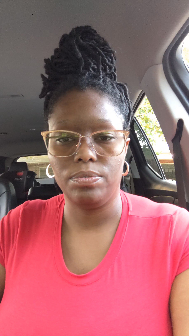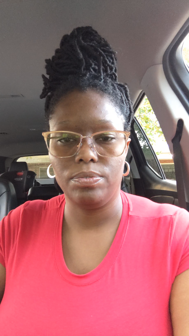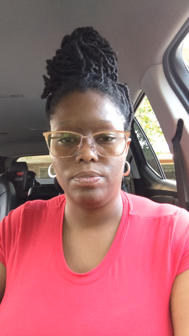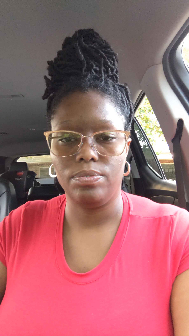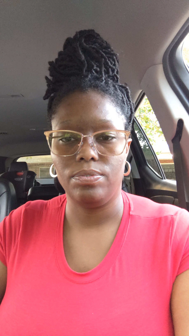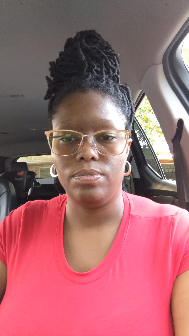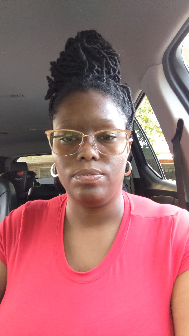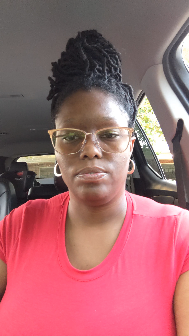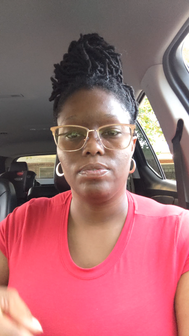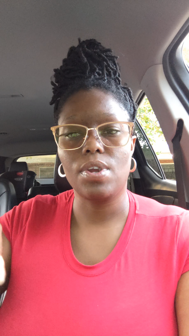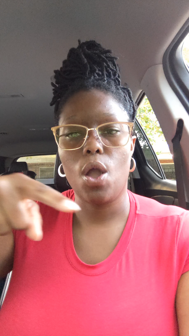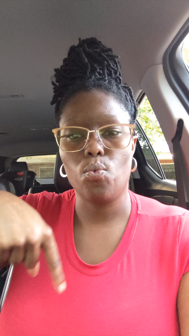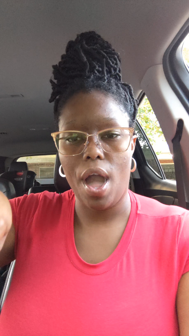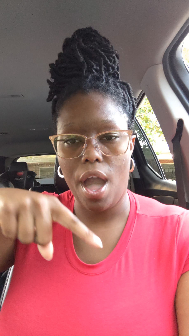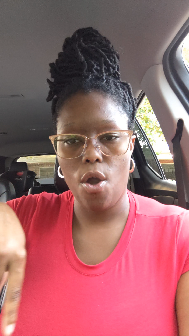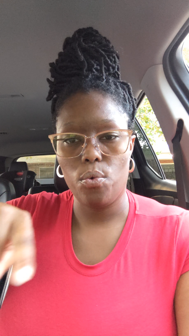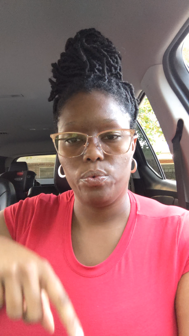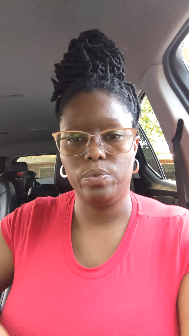around